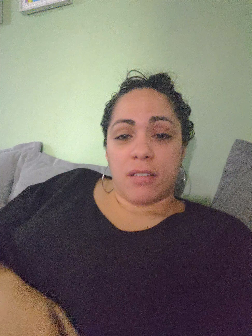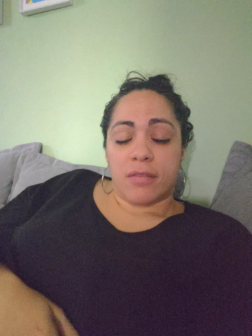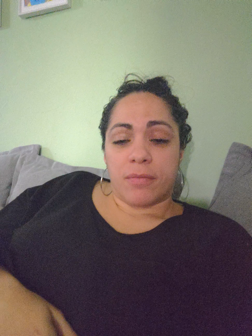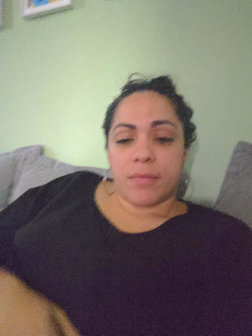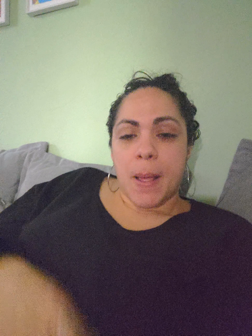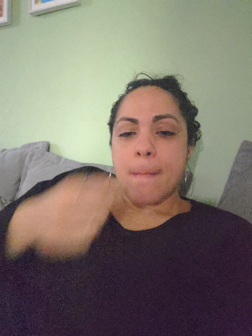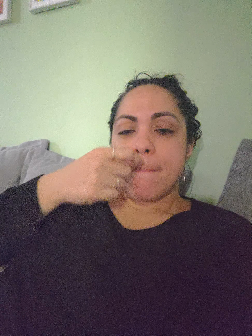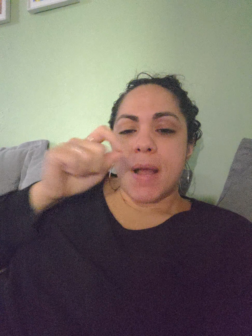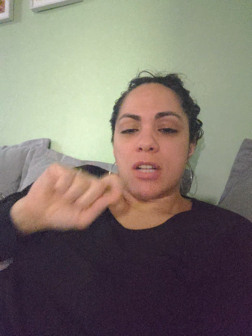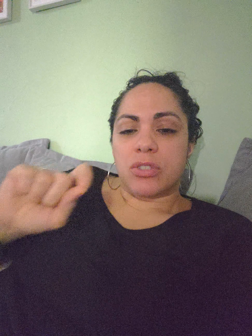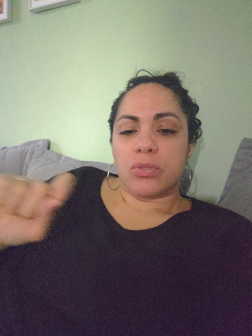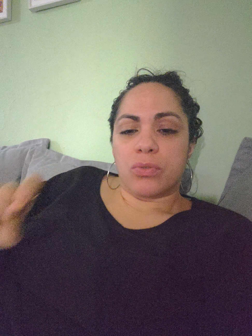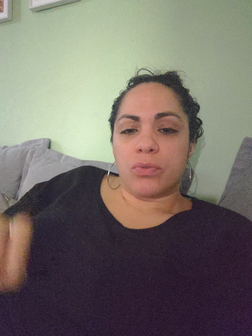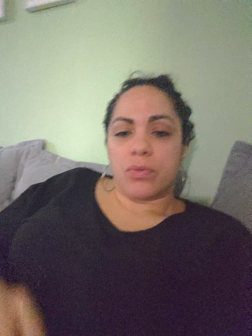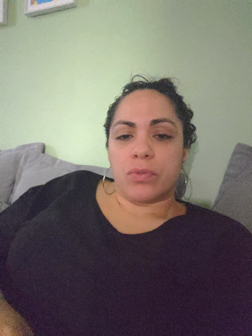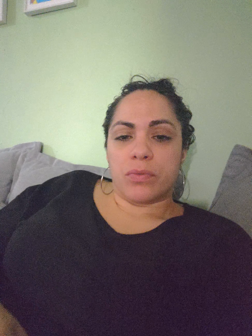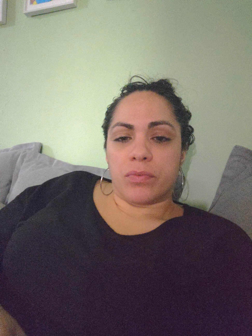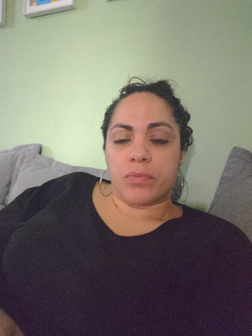pencil